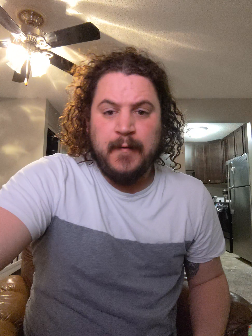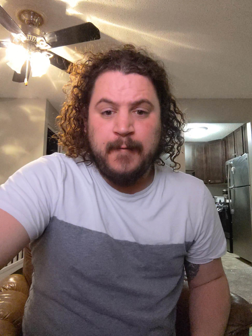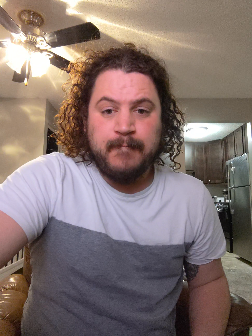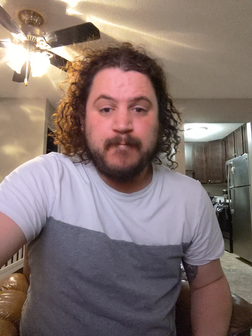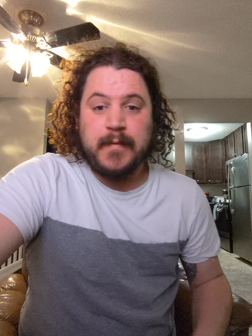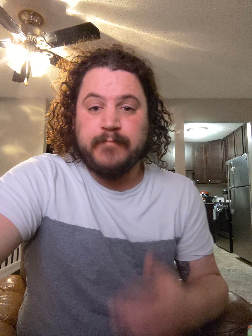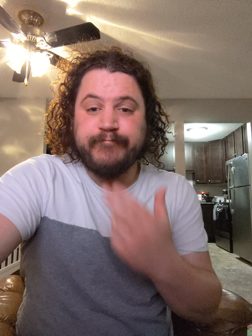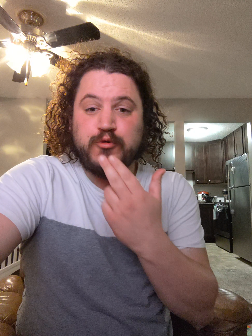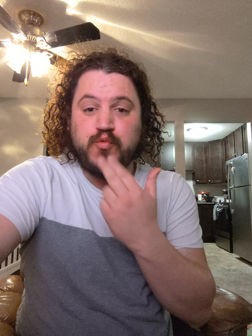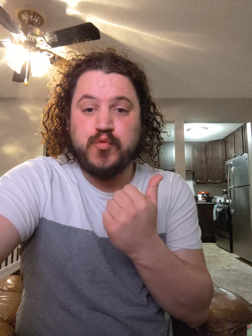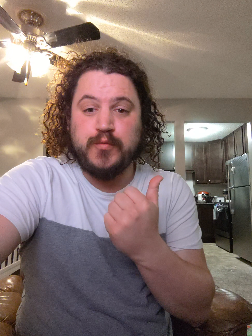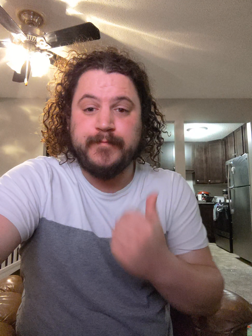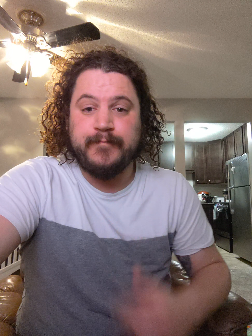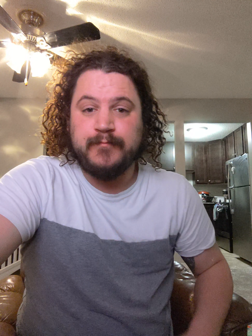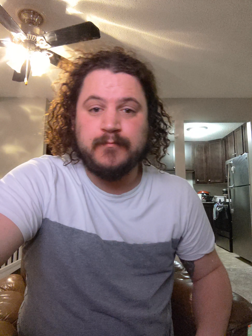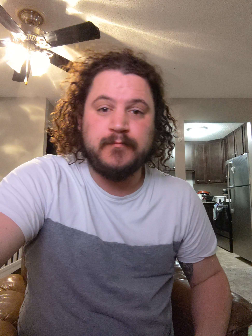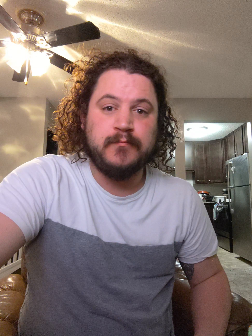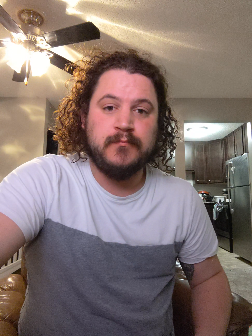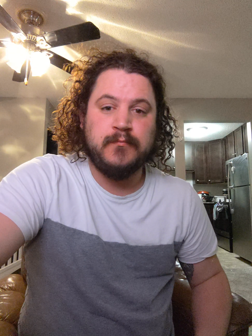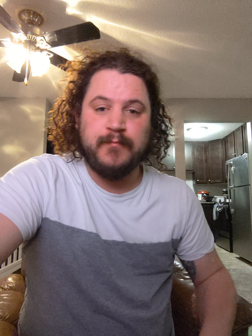cute